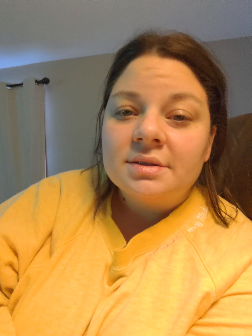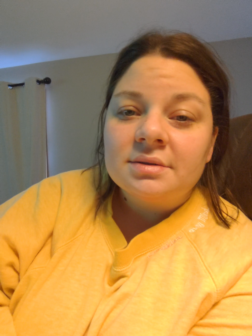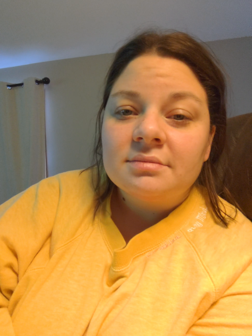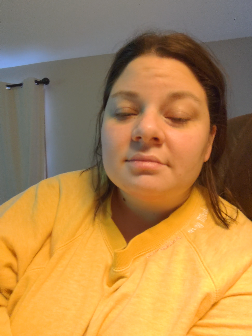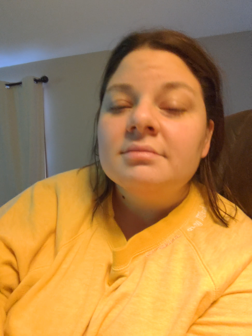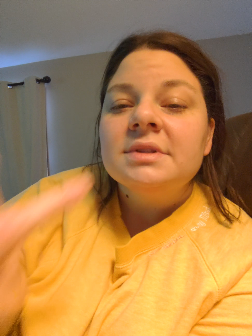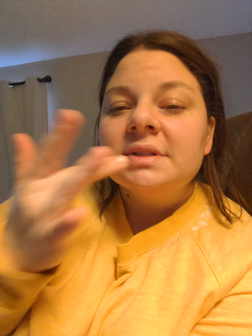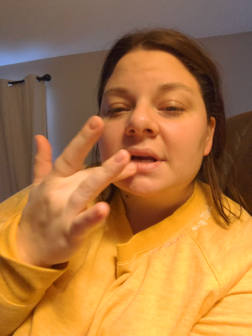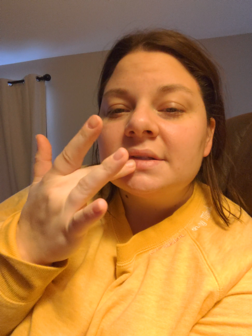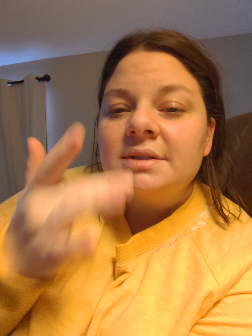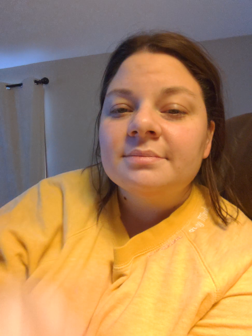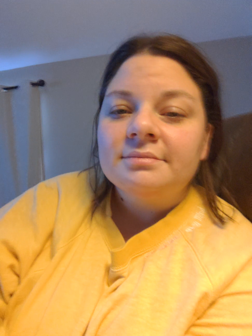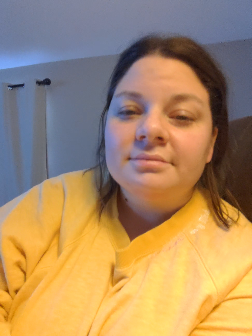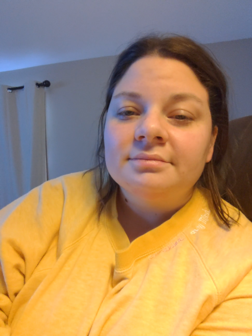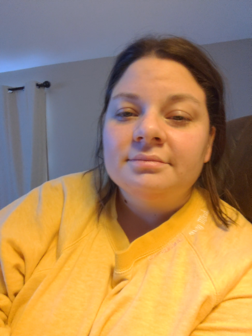taste